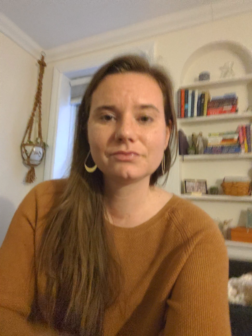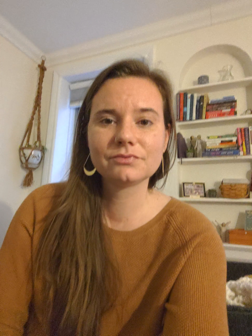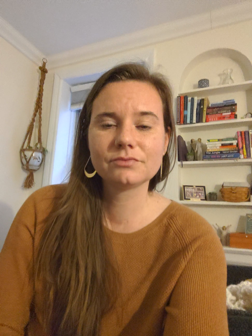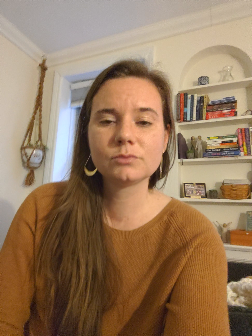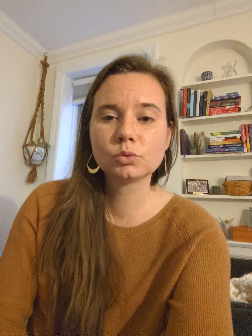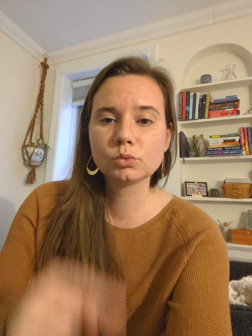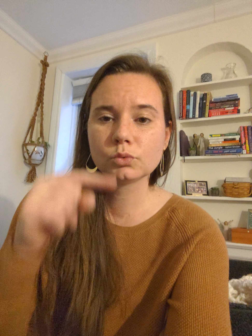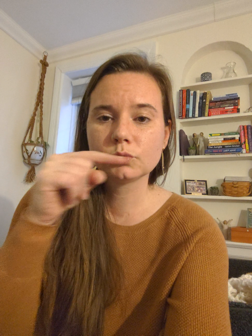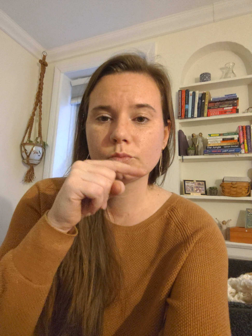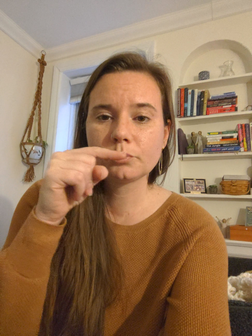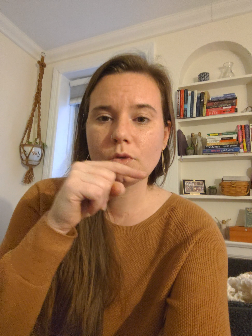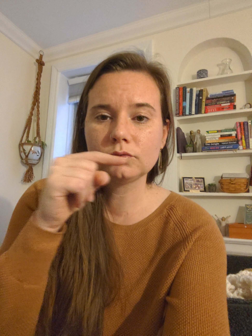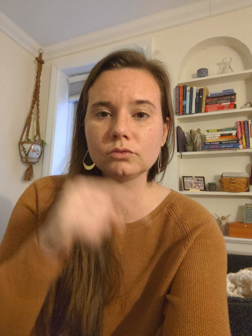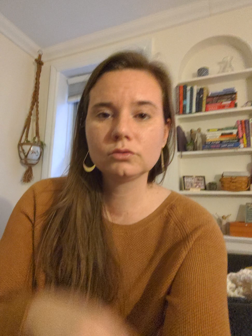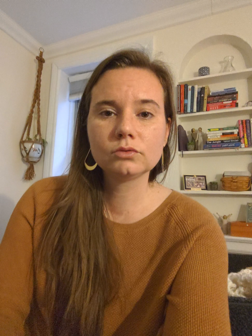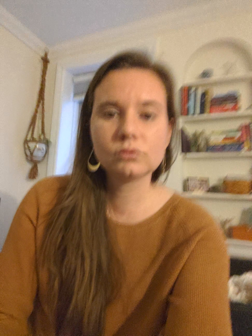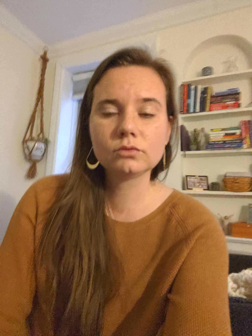toothbrush